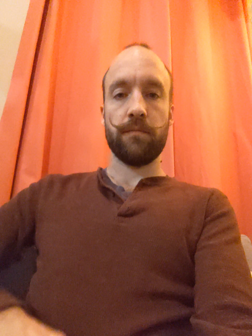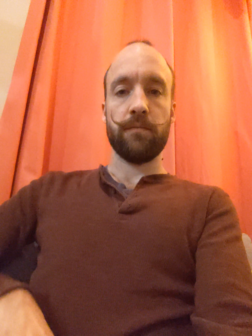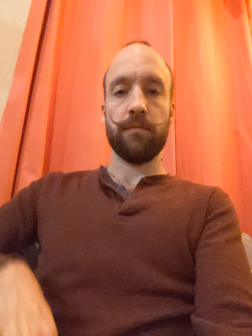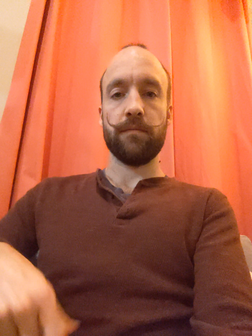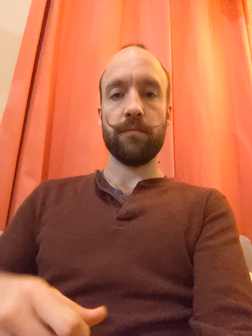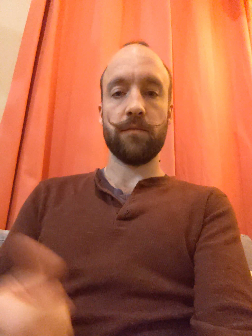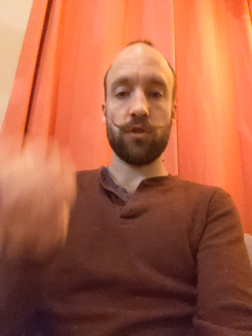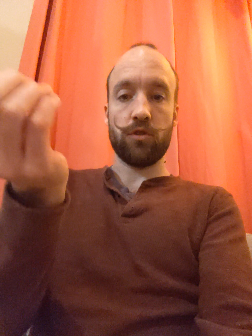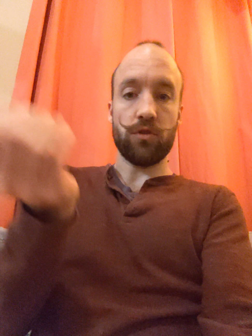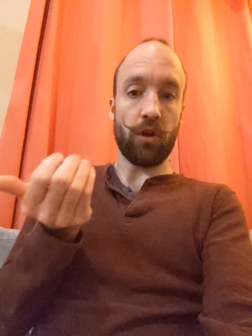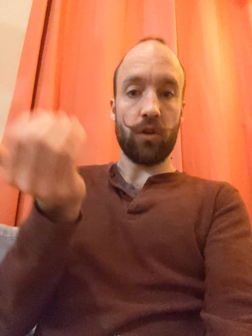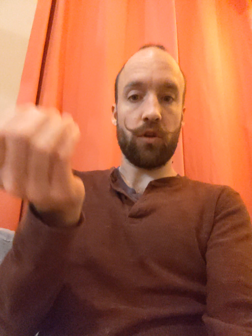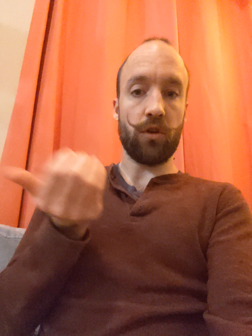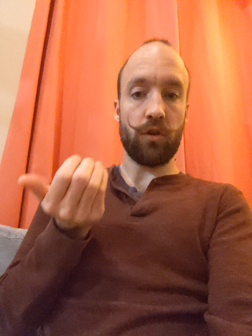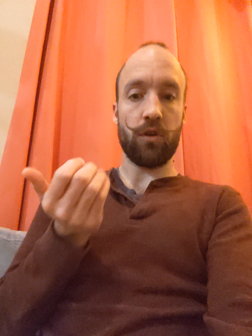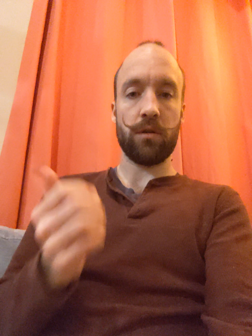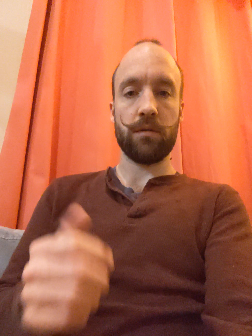drawer